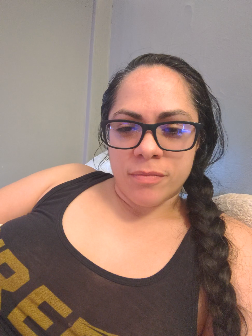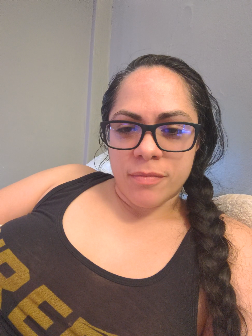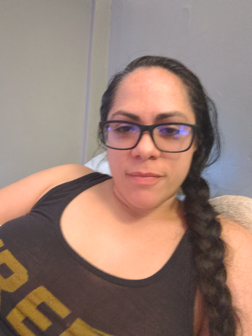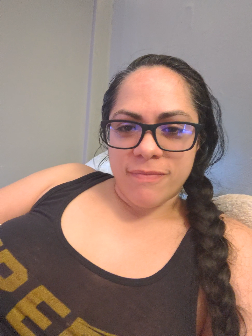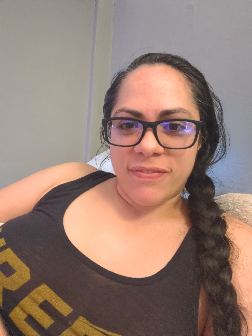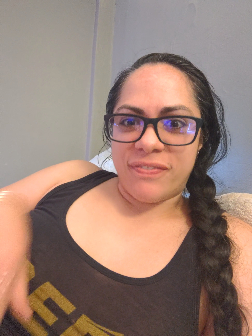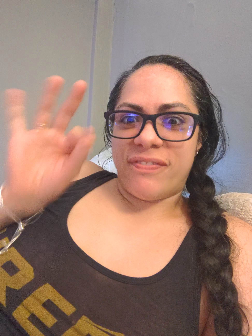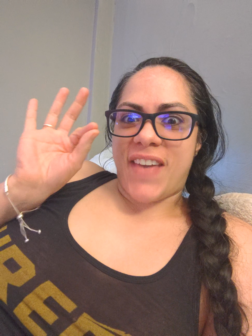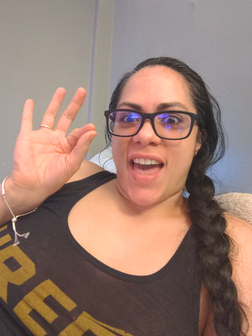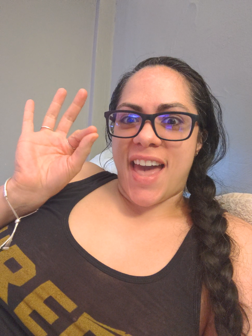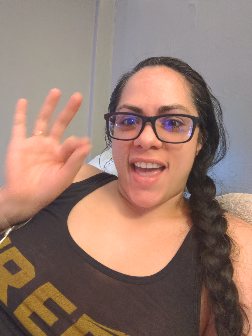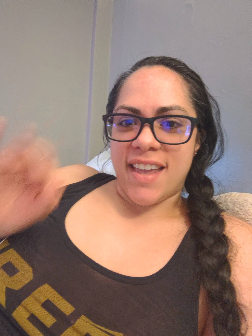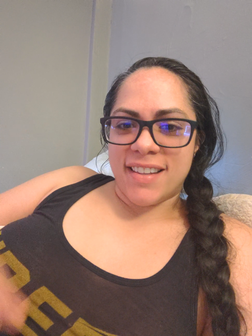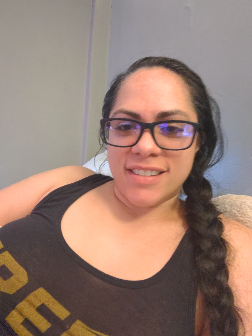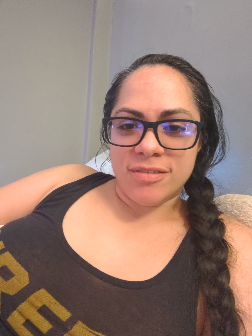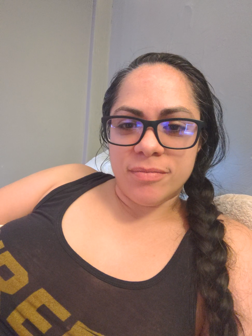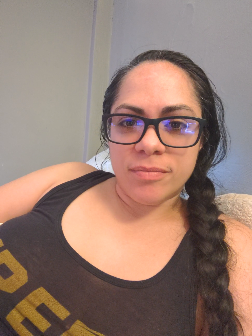find